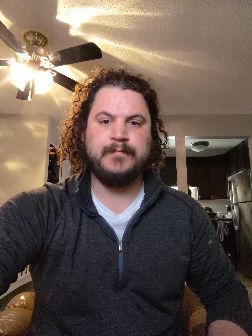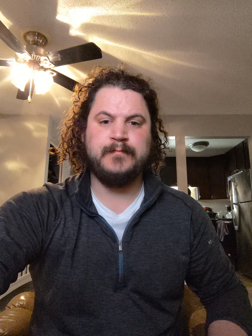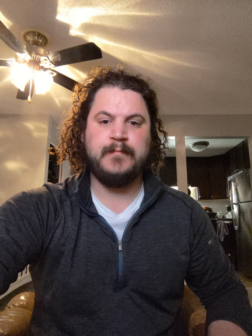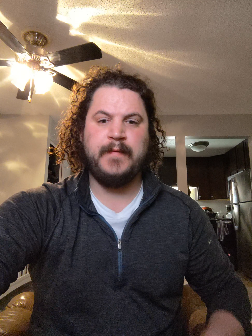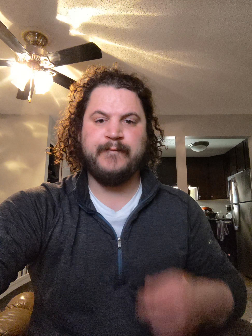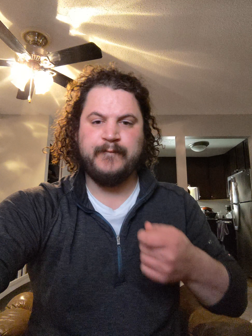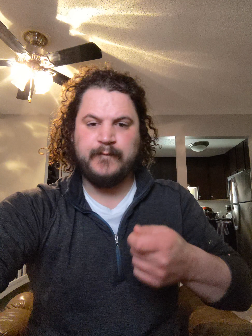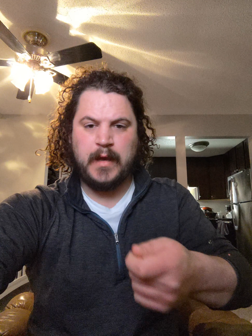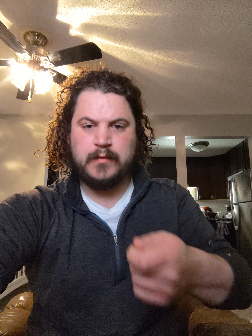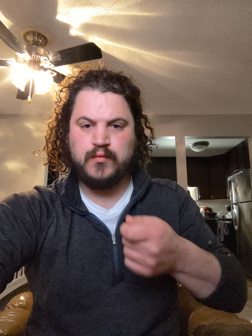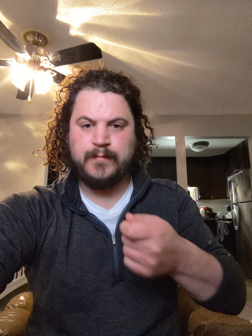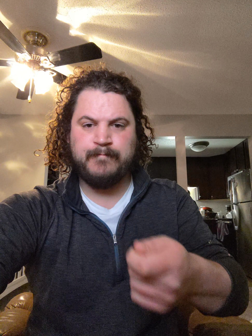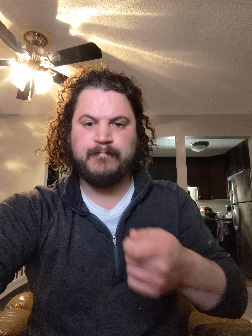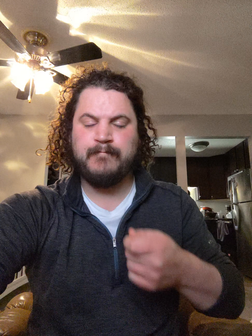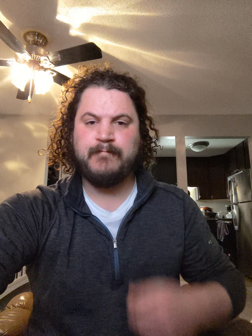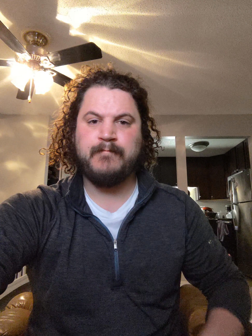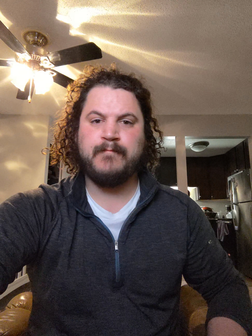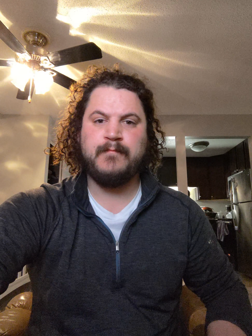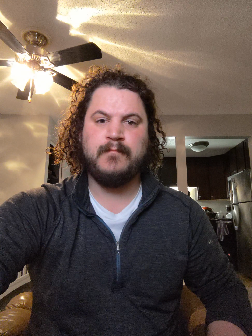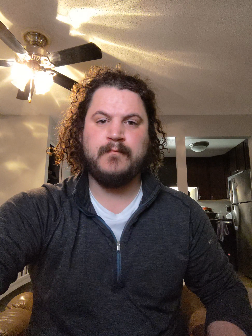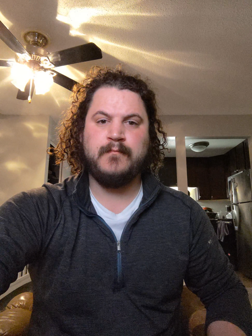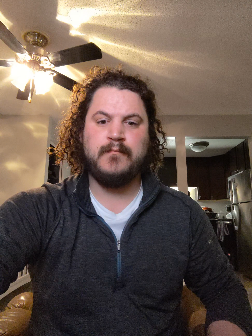vacuum